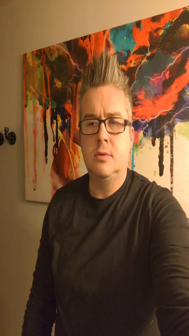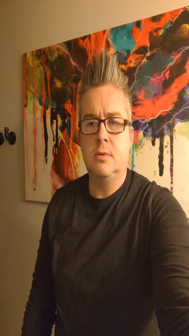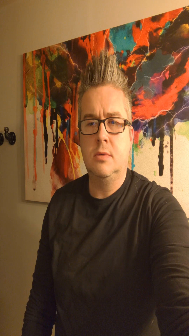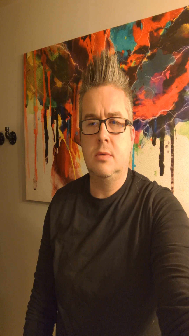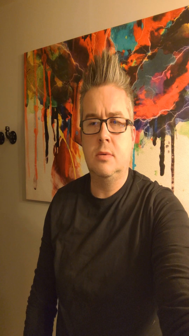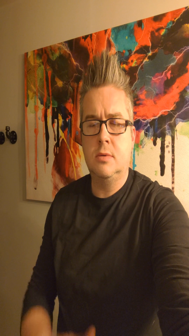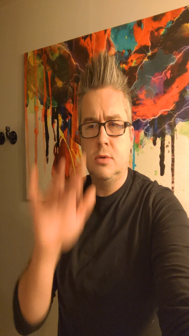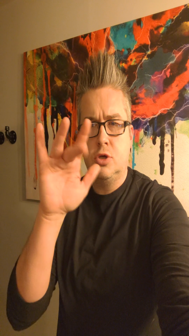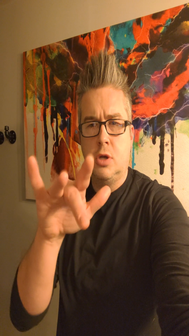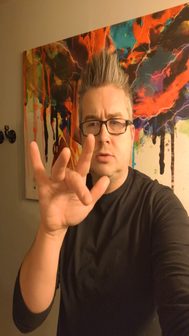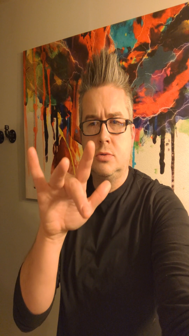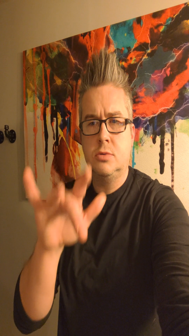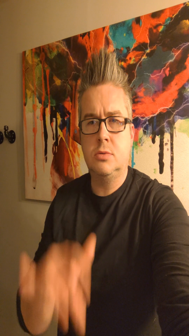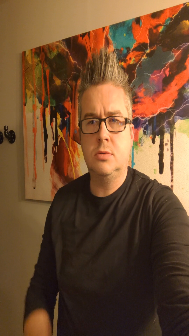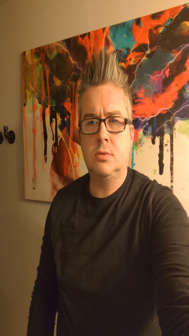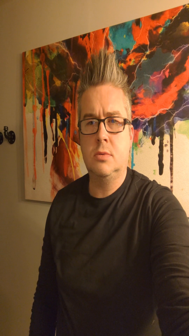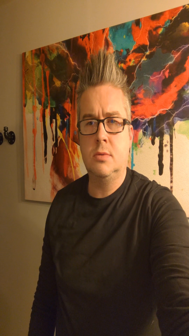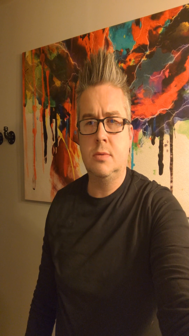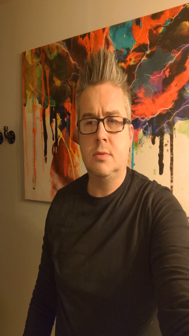touch